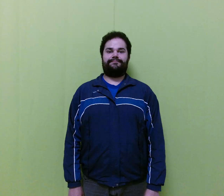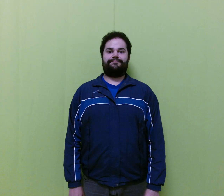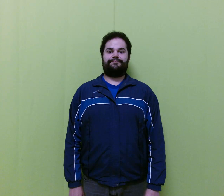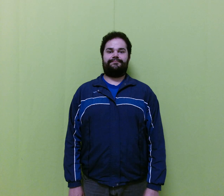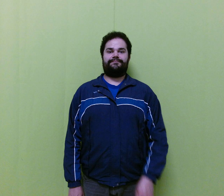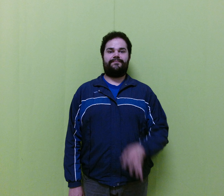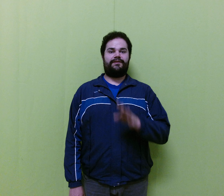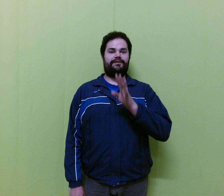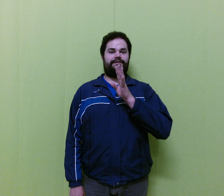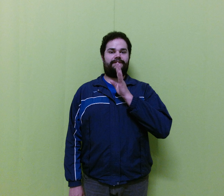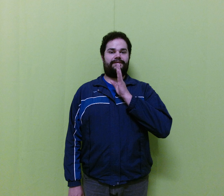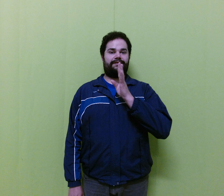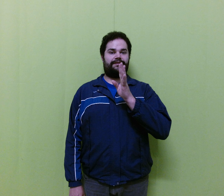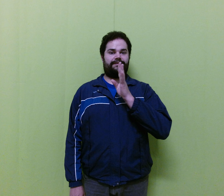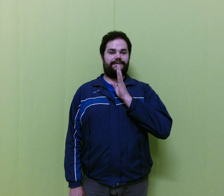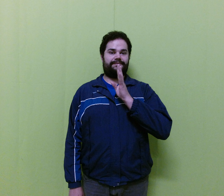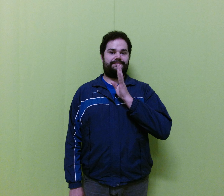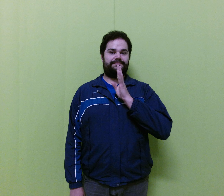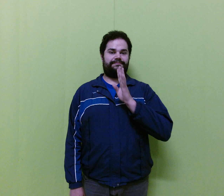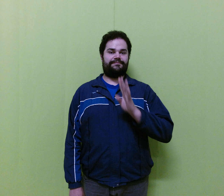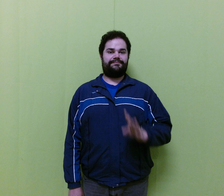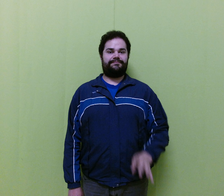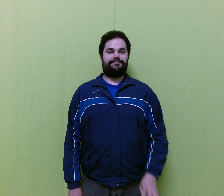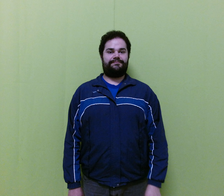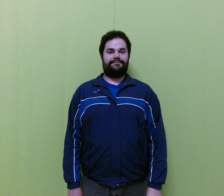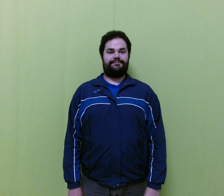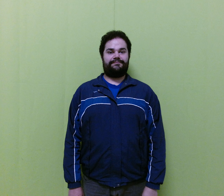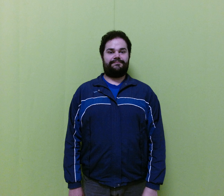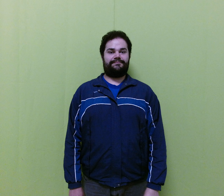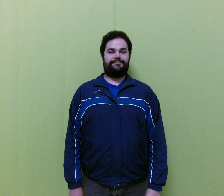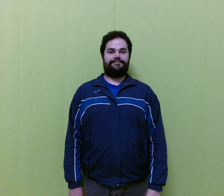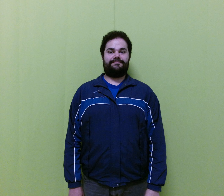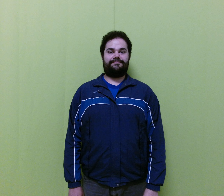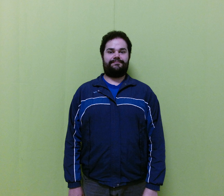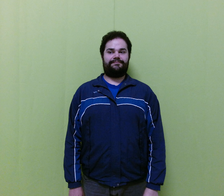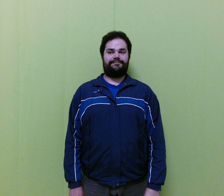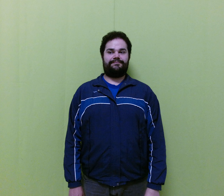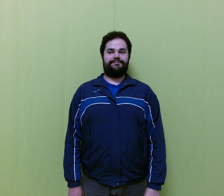conhecer